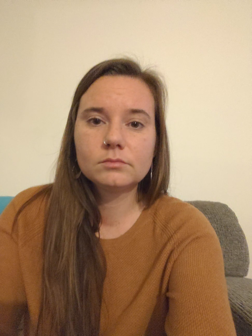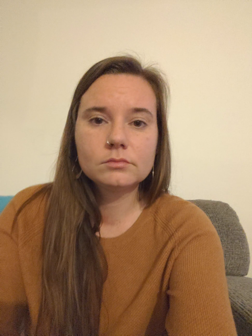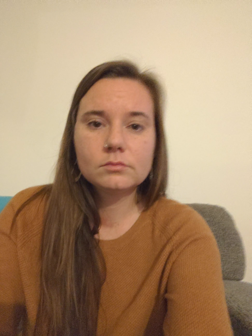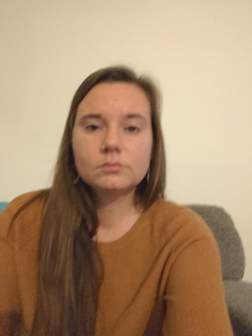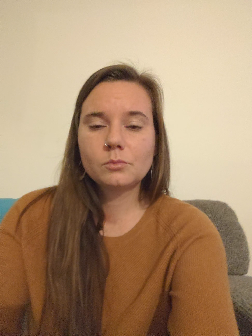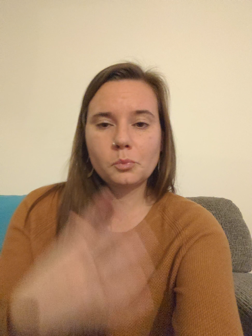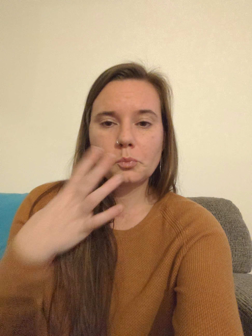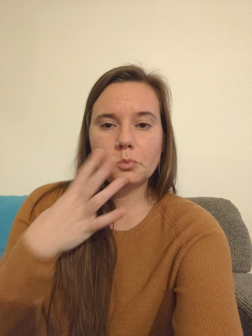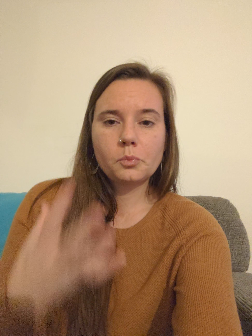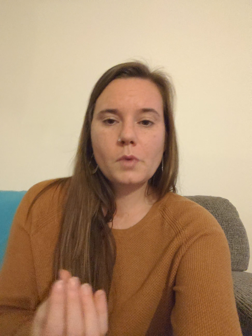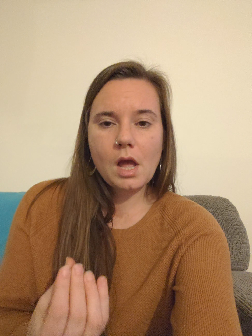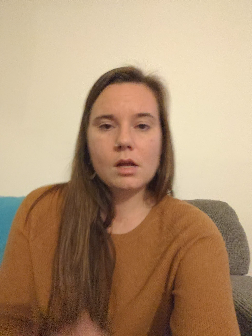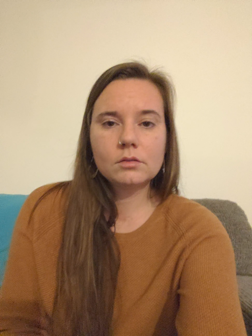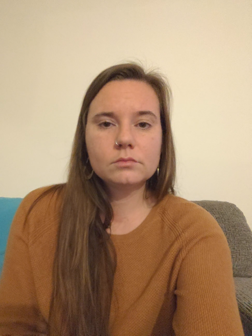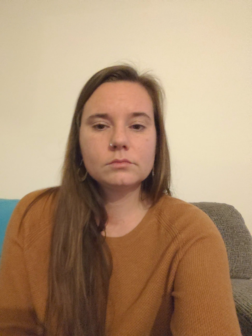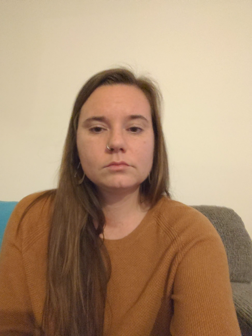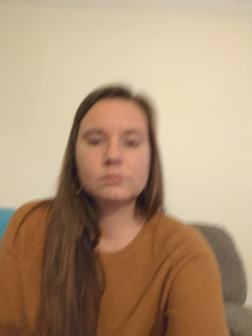wet